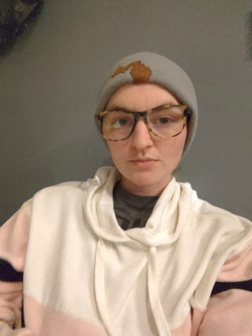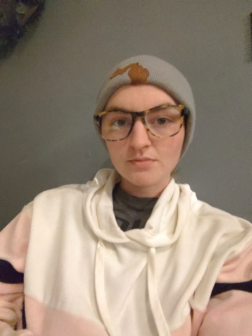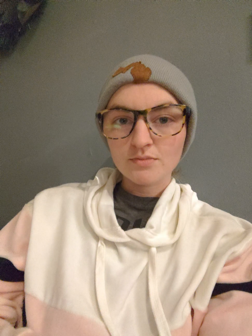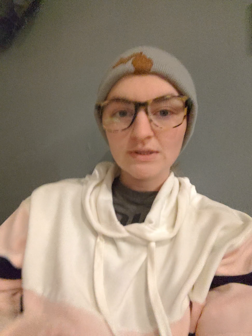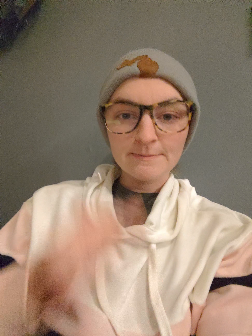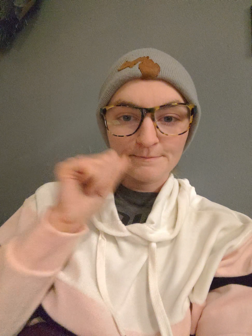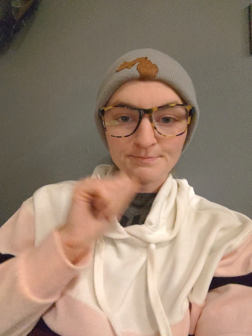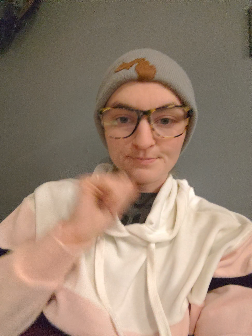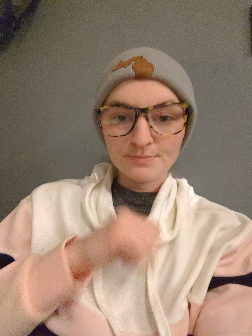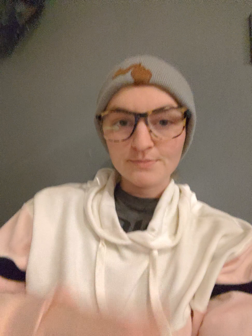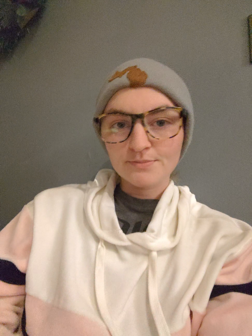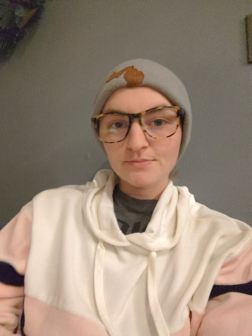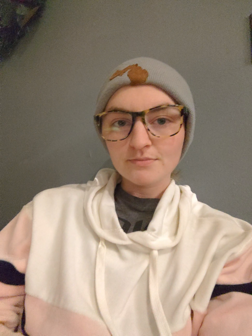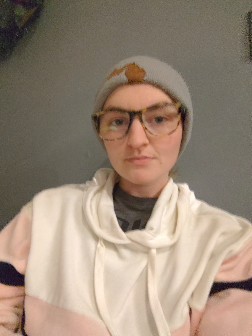aunt